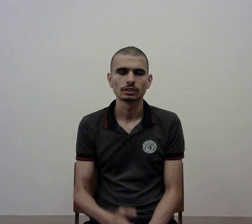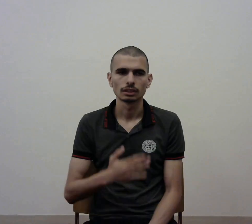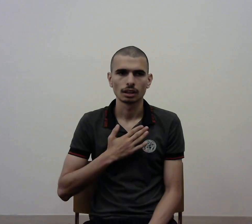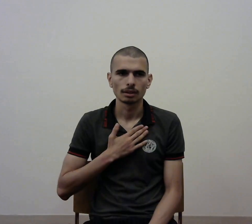mən